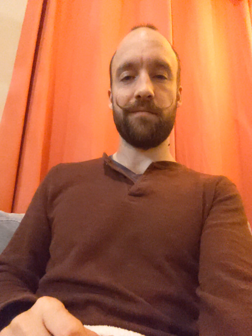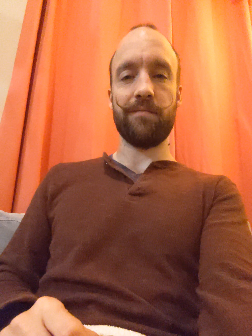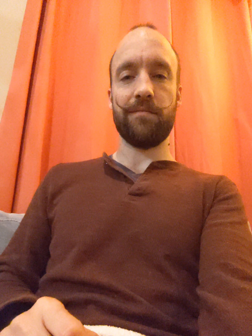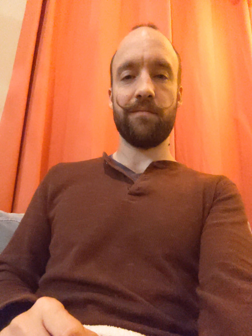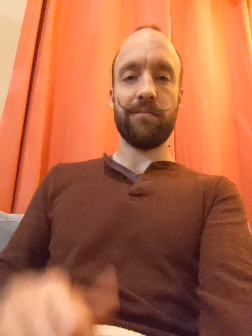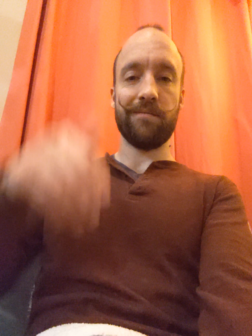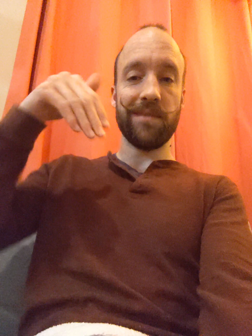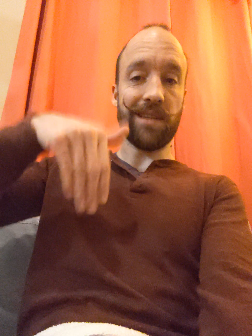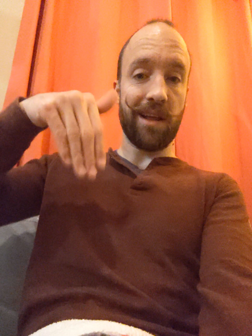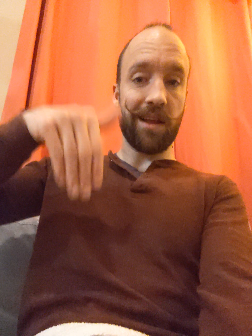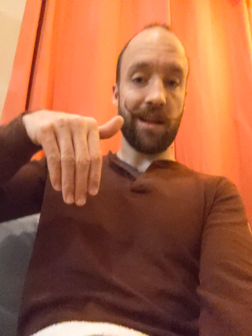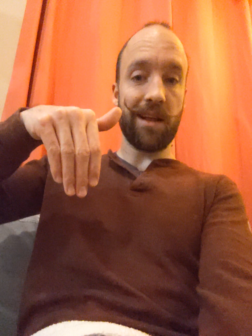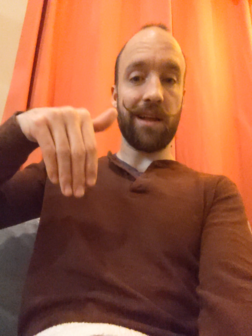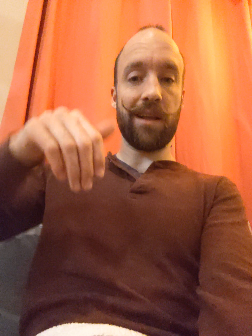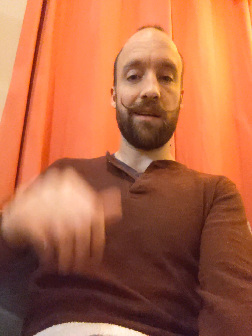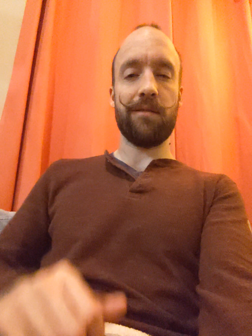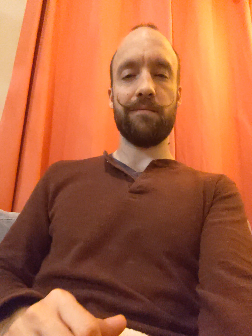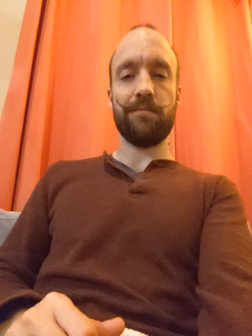night